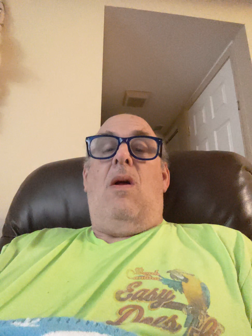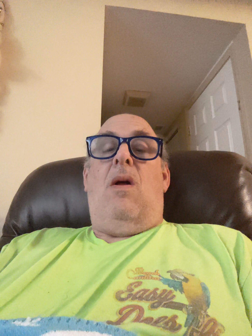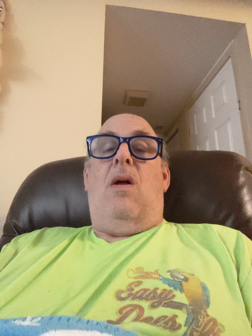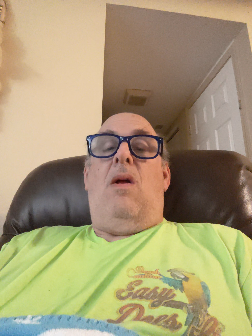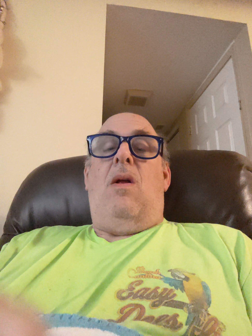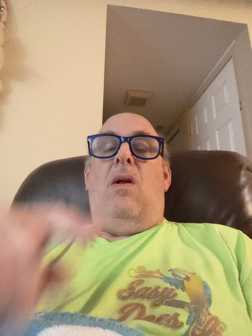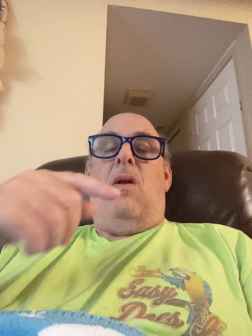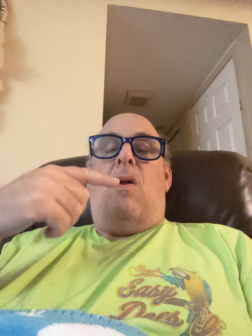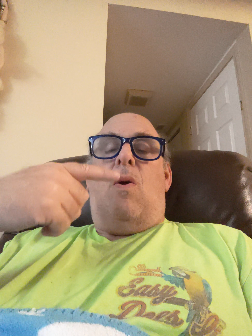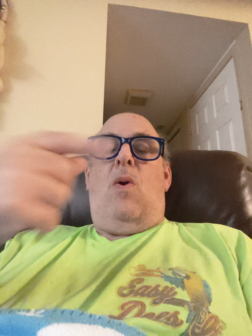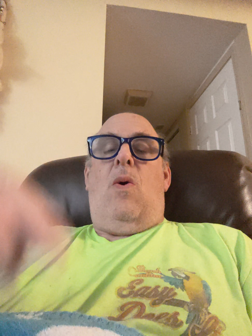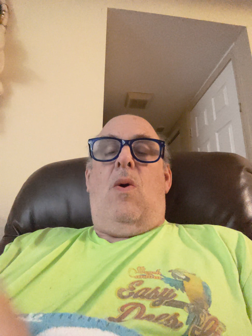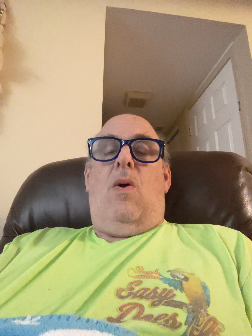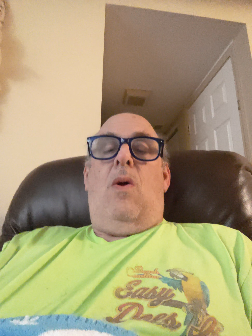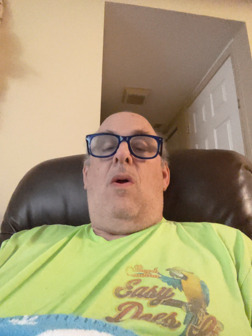go